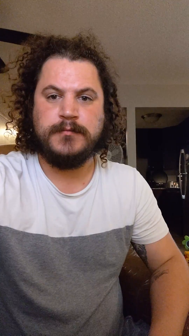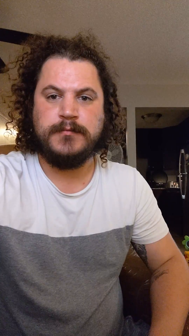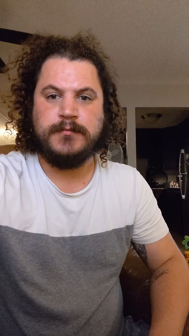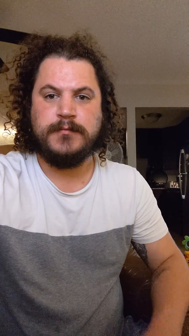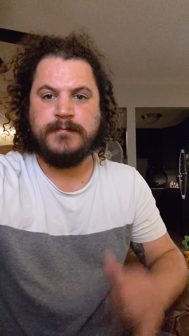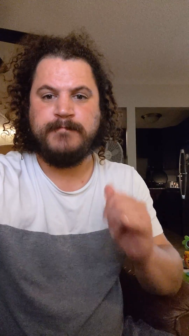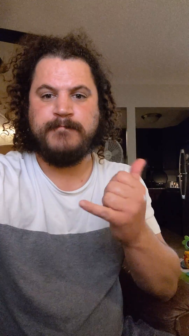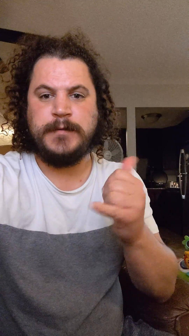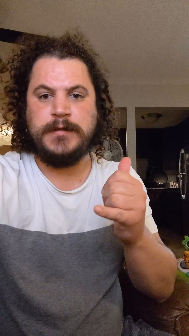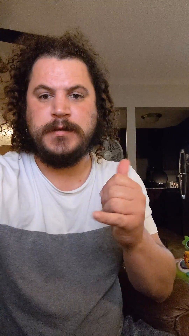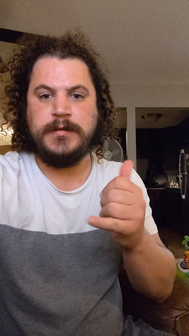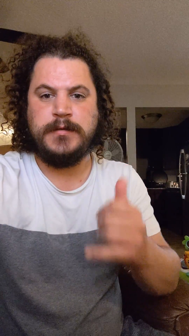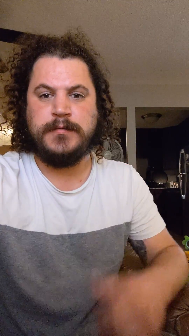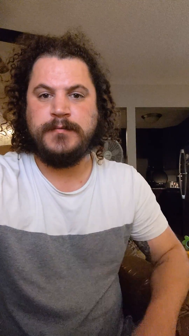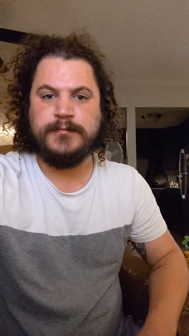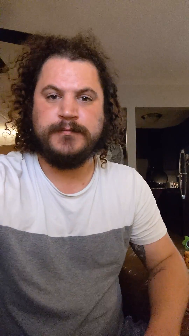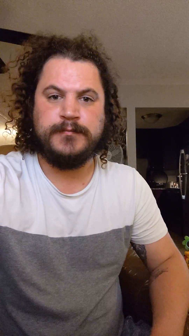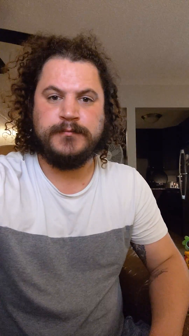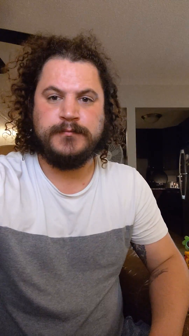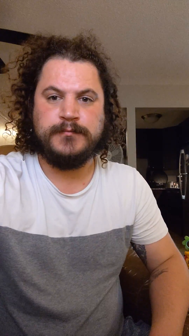play